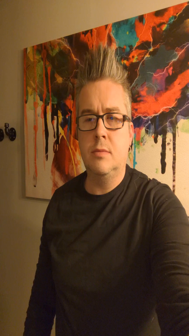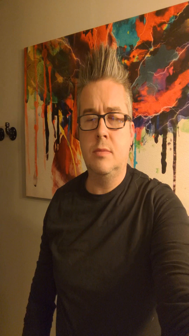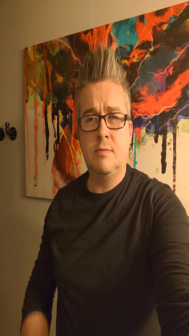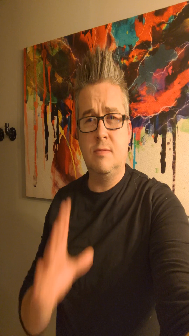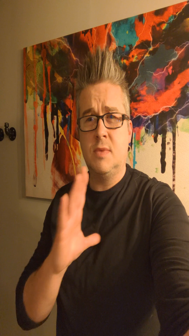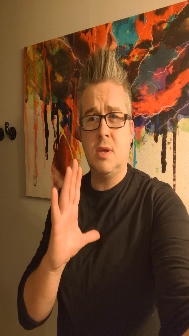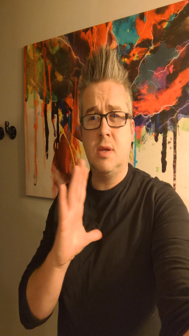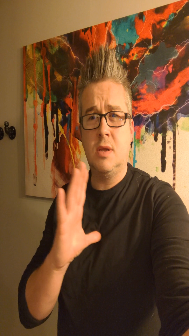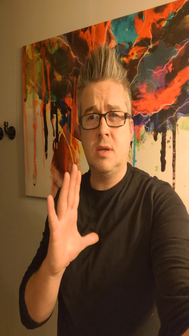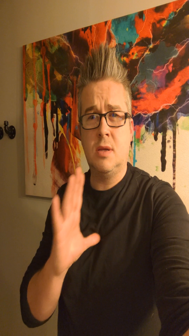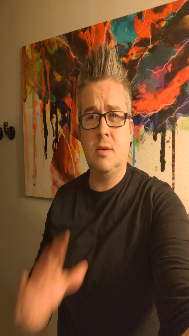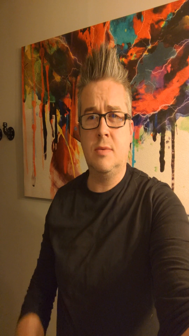fine